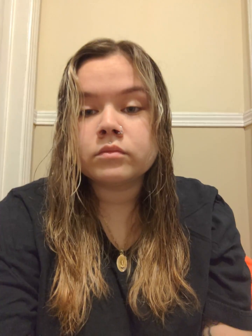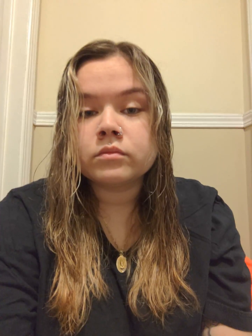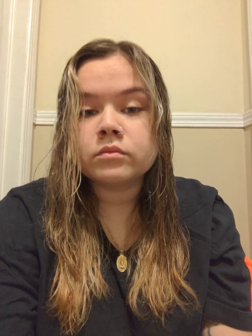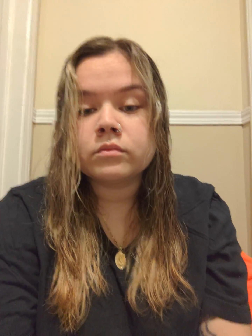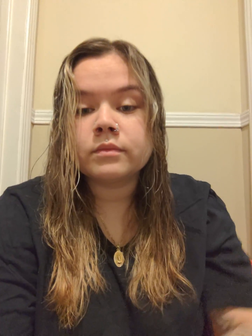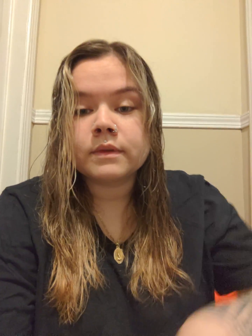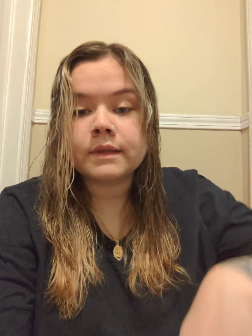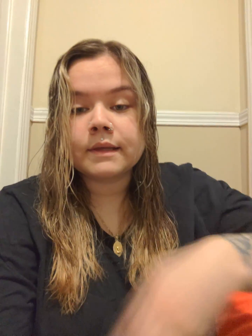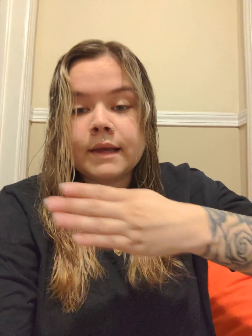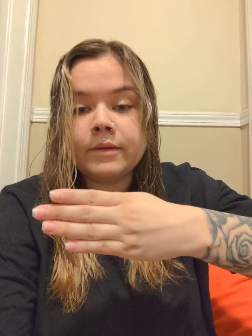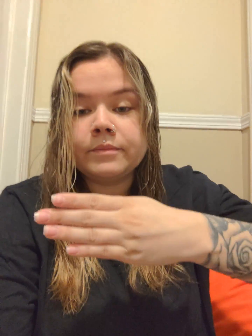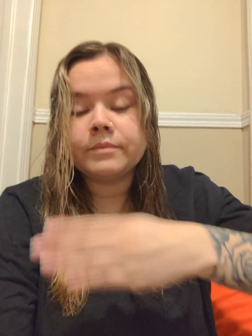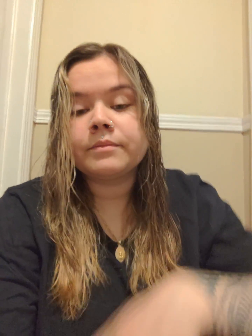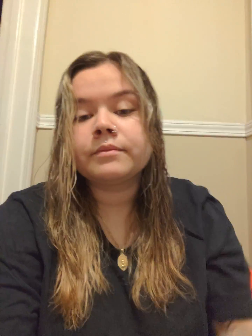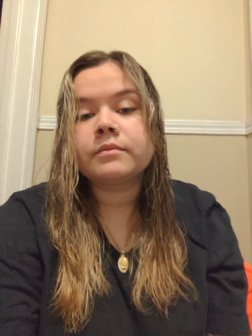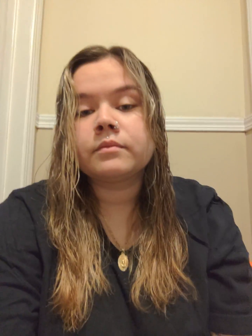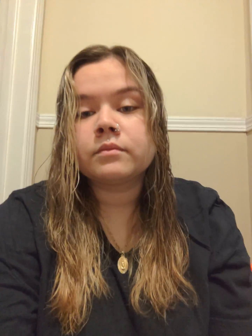kick